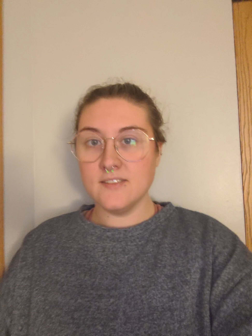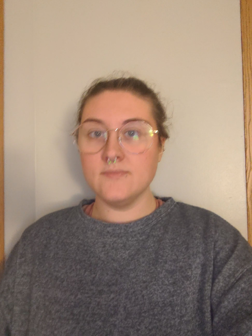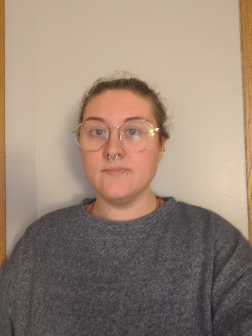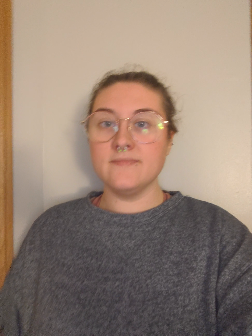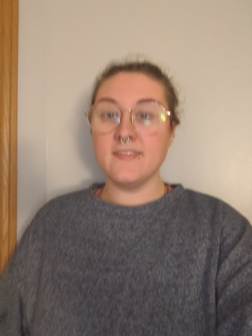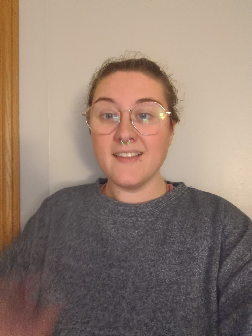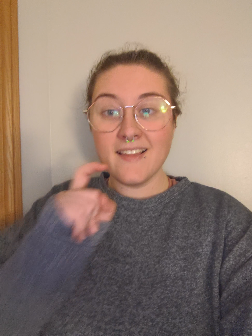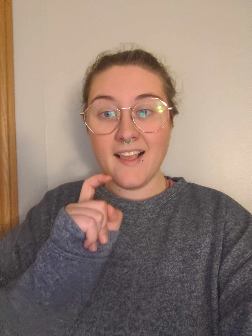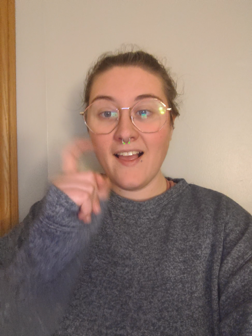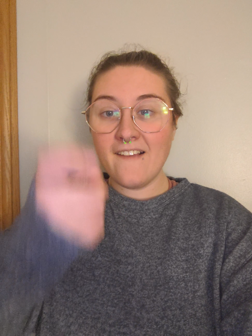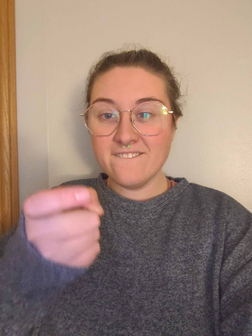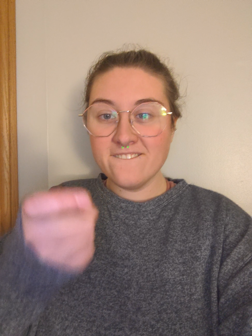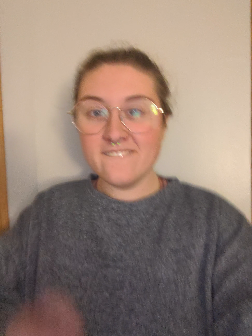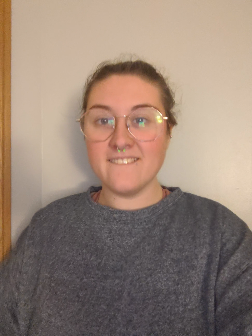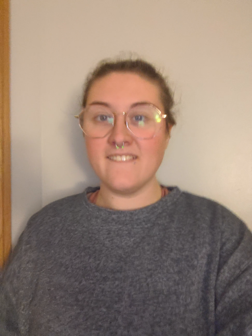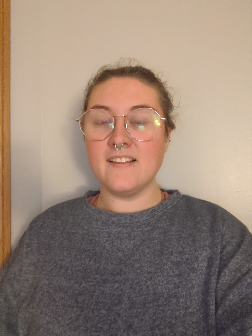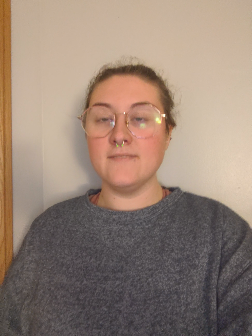gift